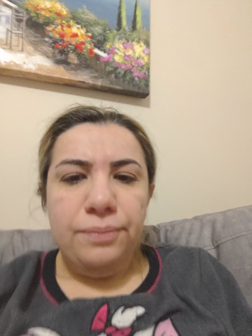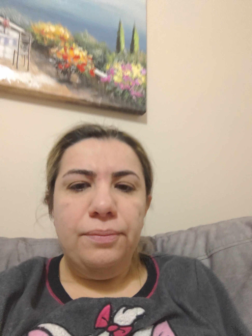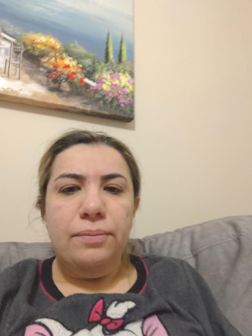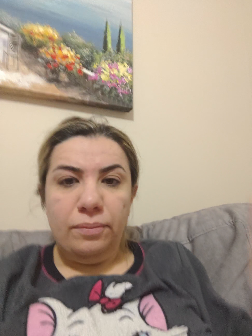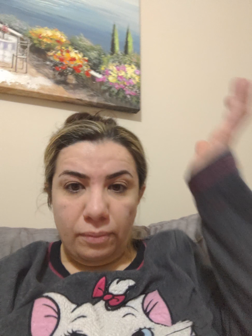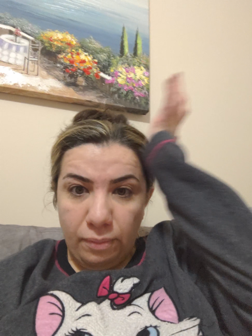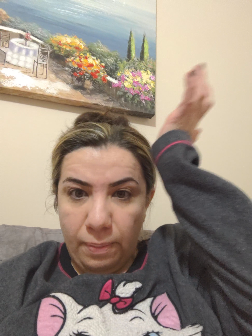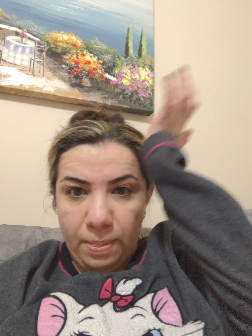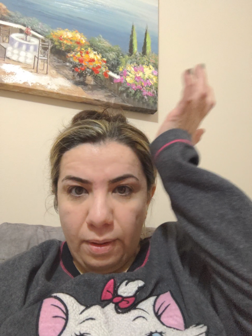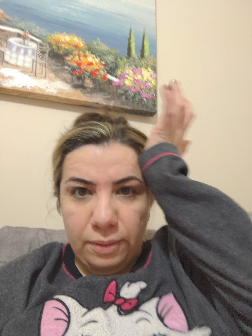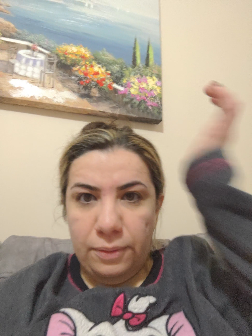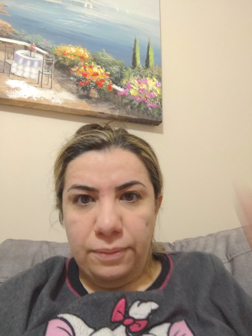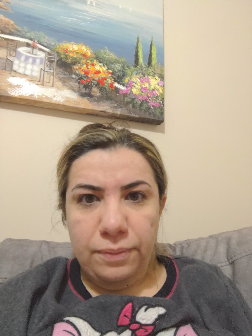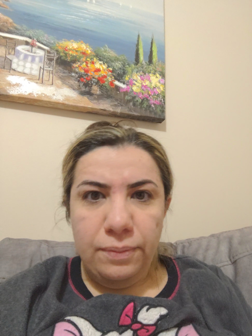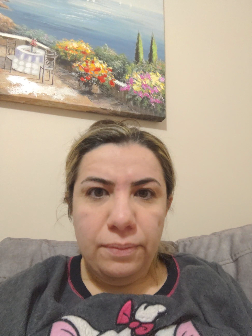garbage